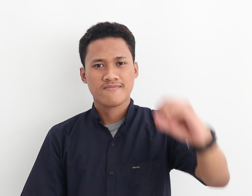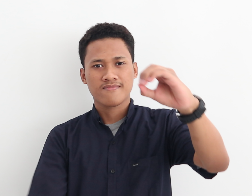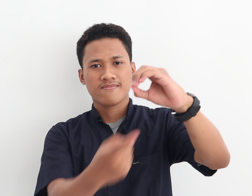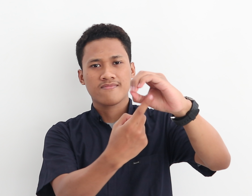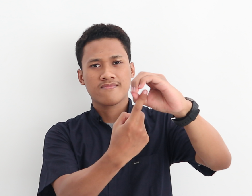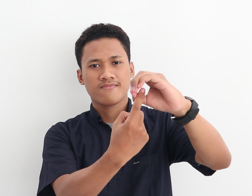Q